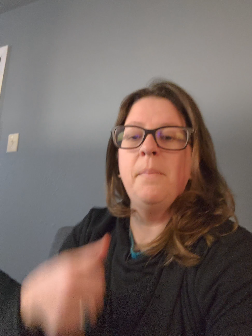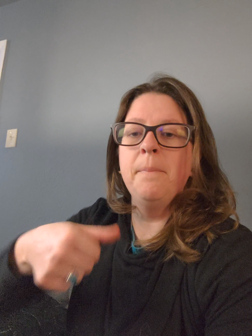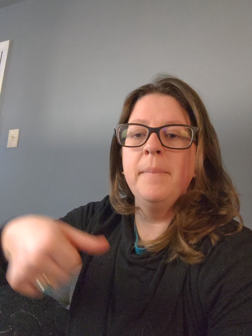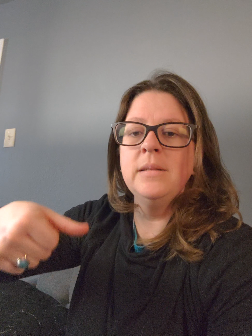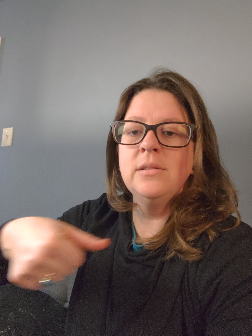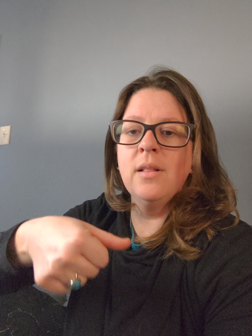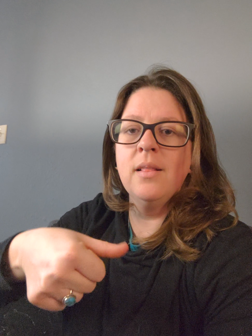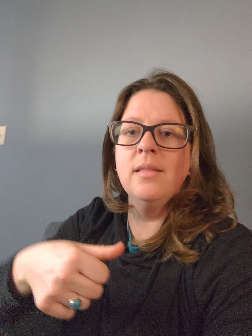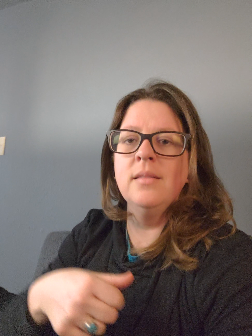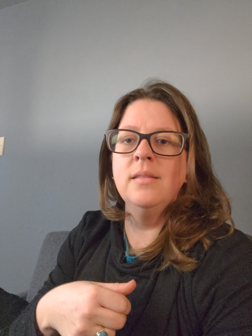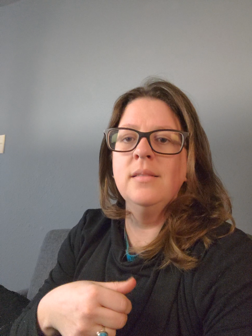puzzle